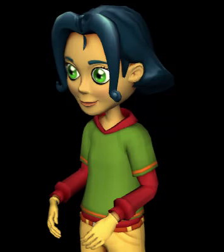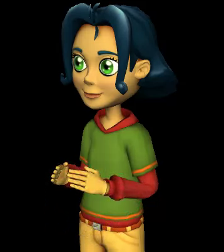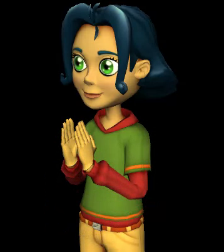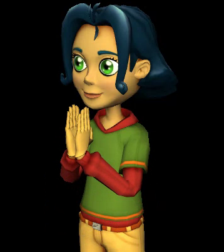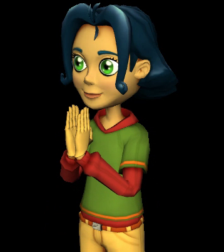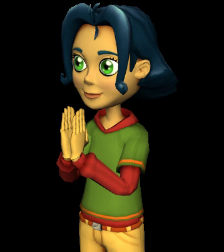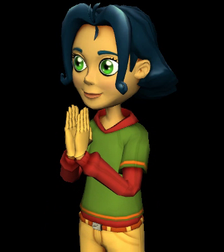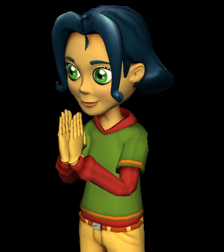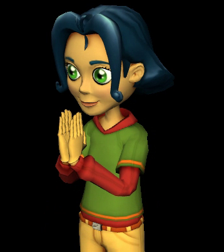يتوسل